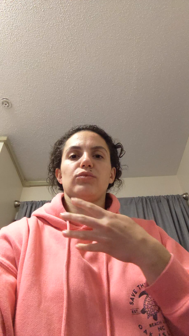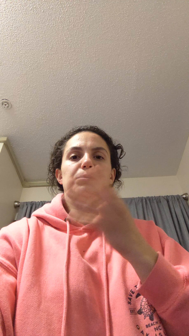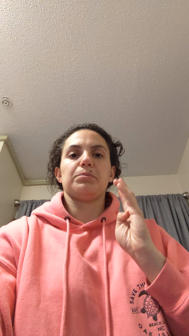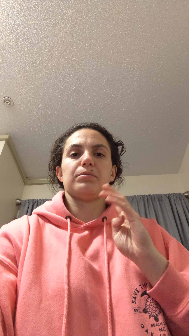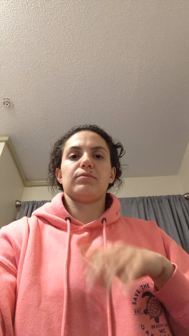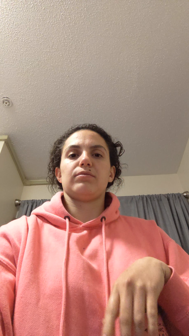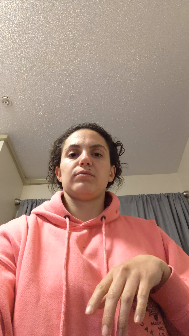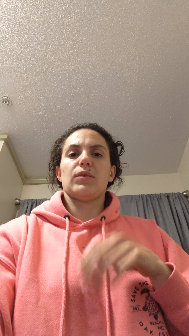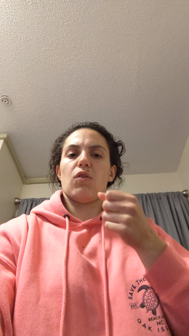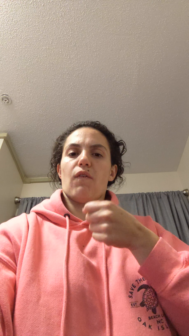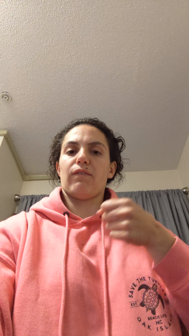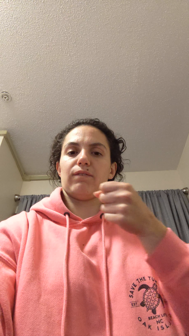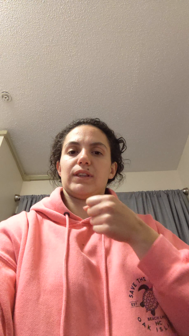coffee